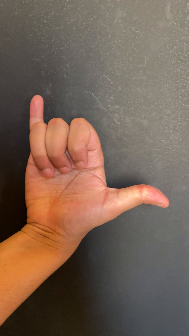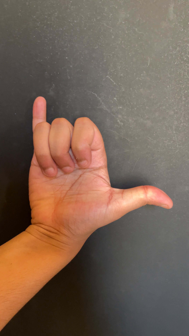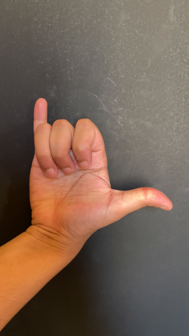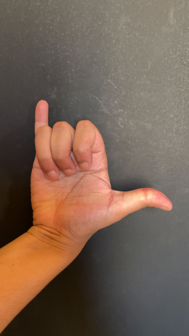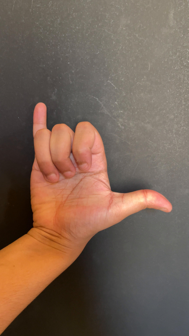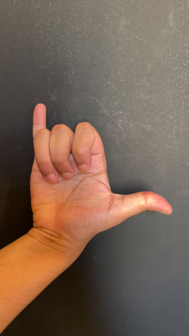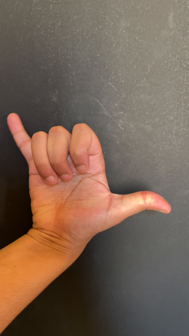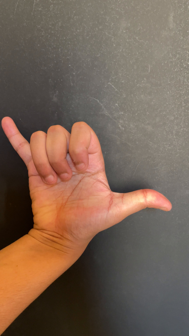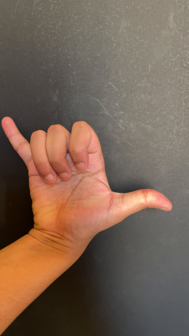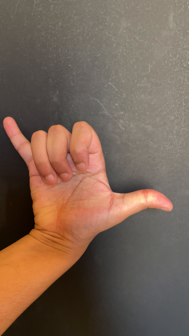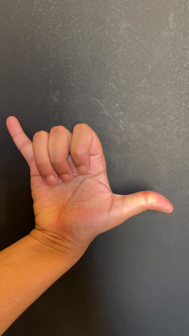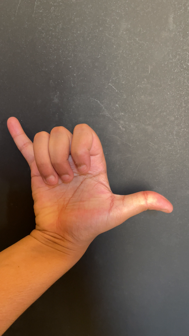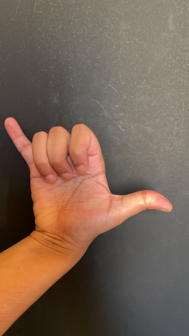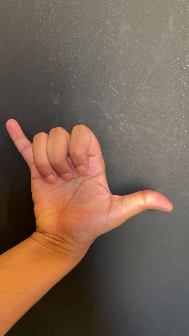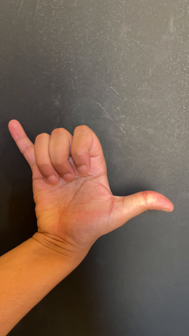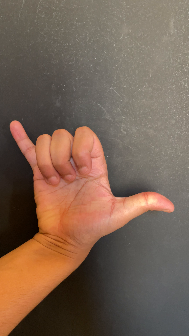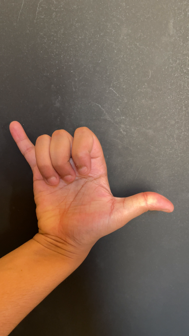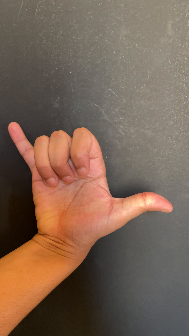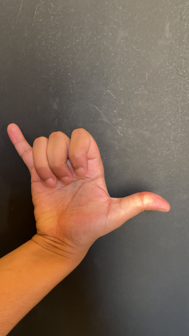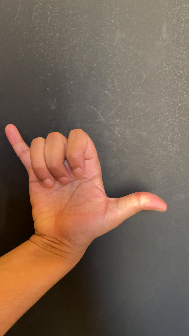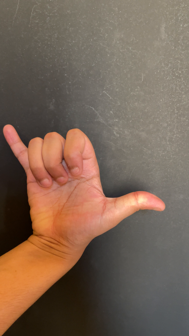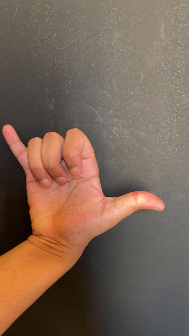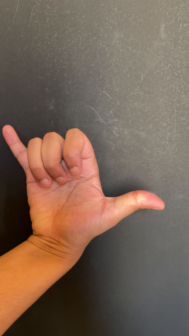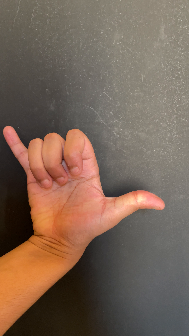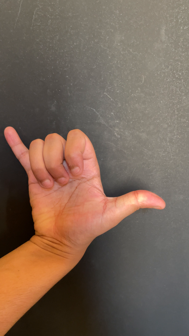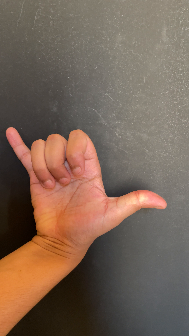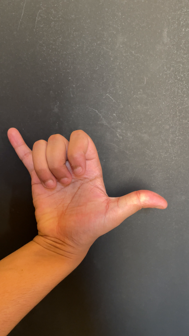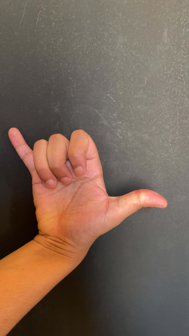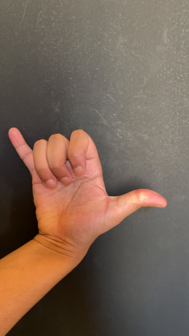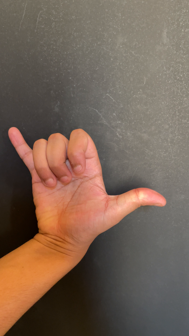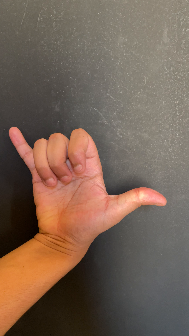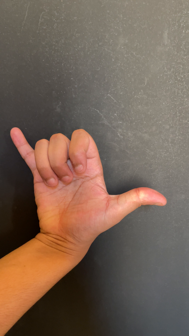ड